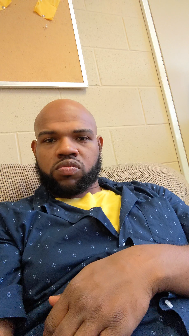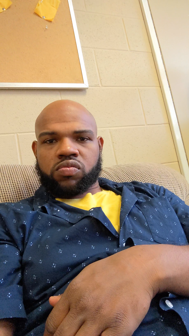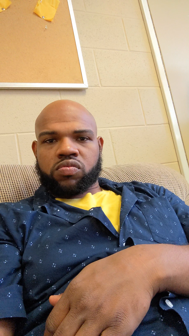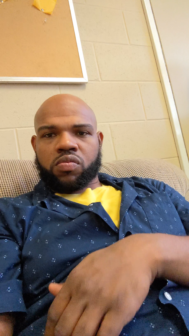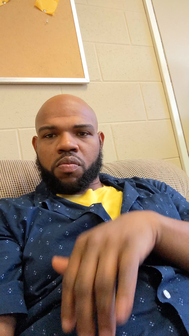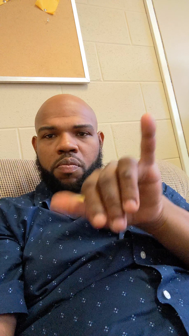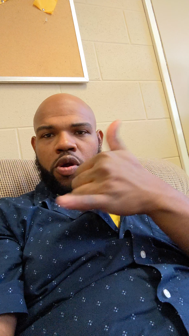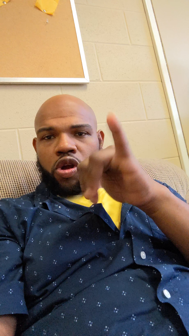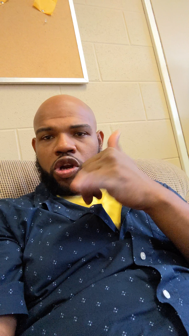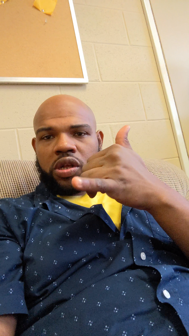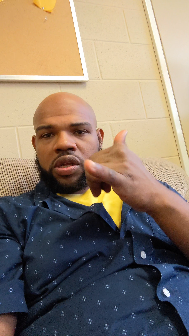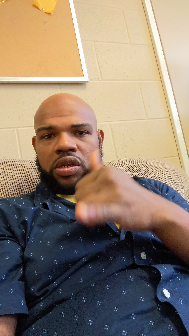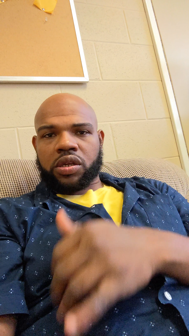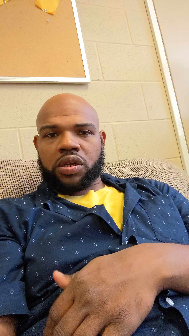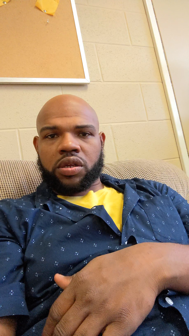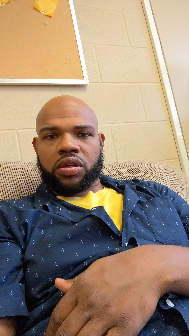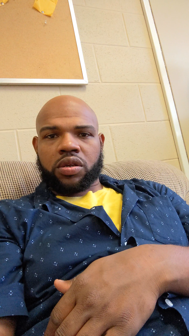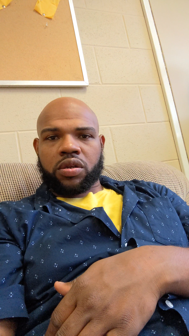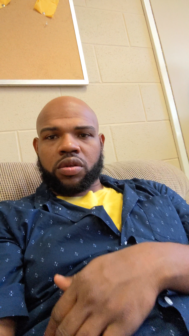party